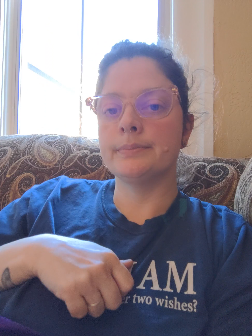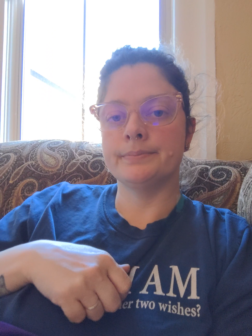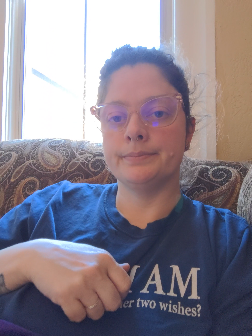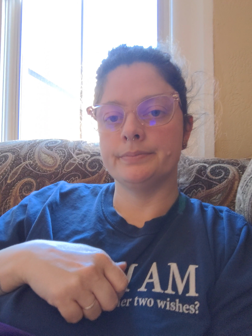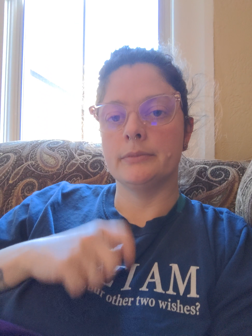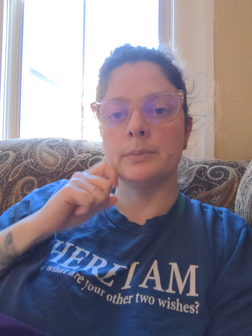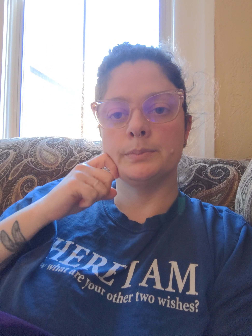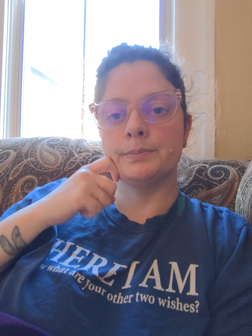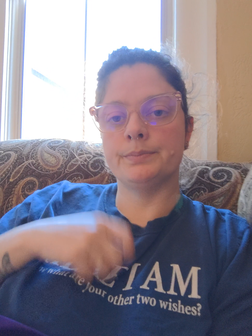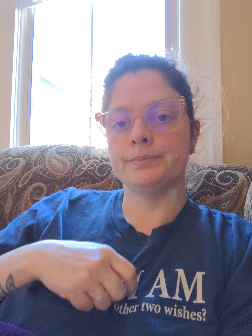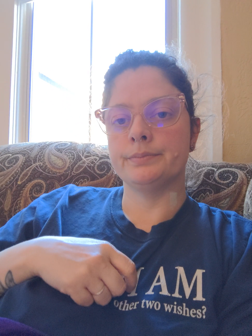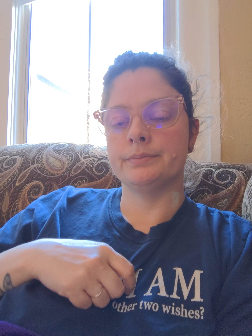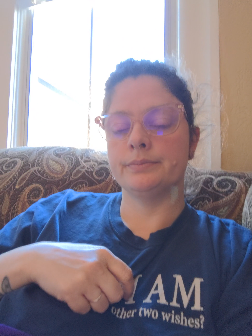apple